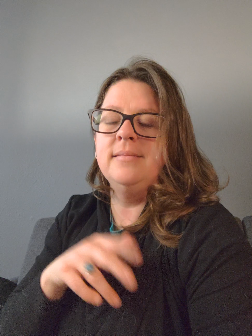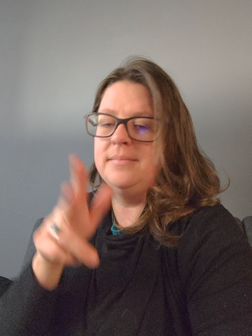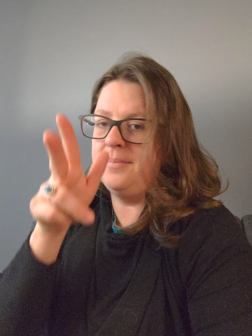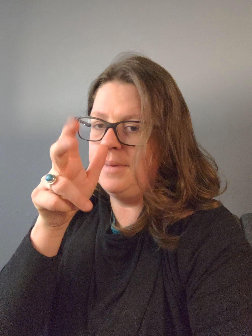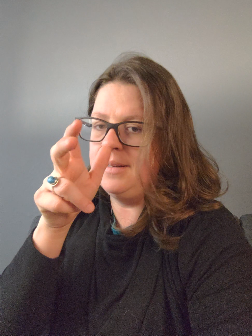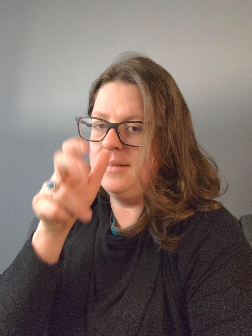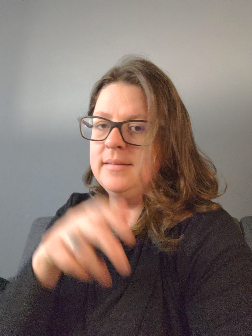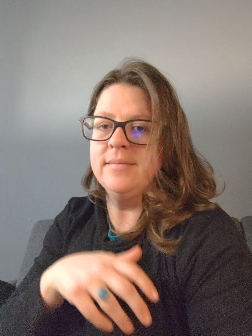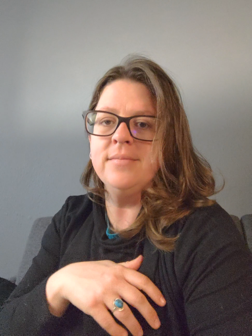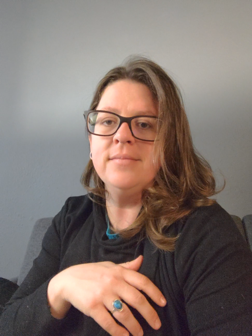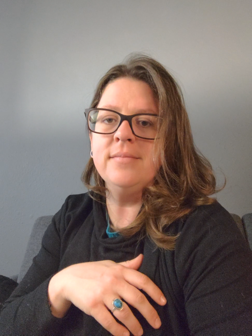bug